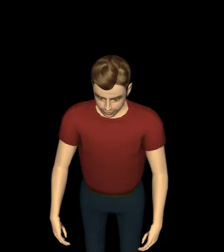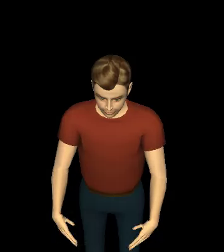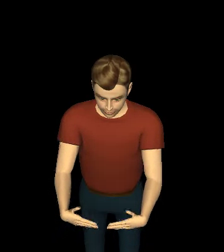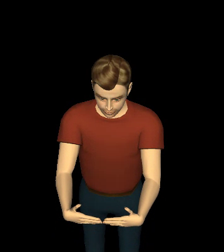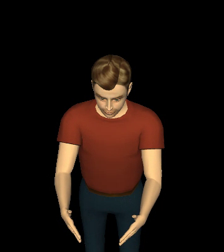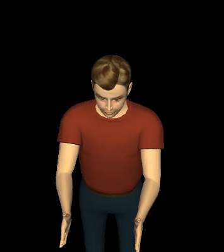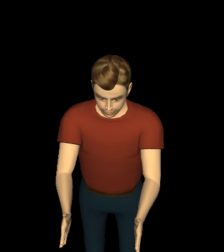يفتح